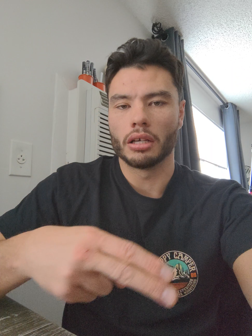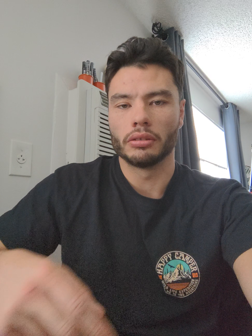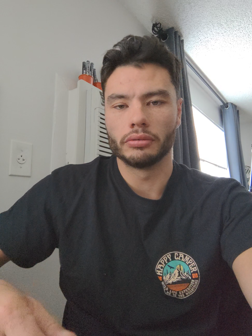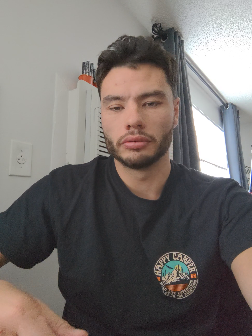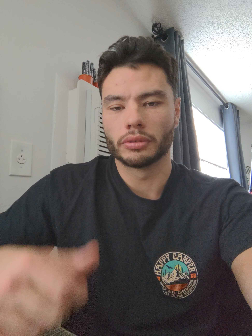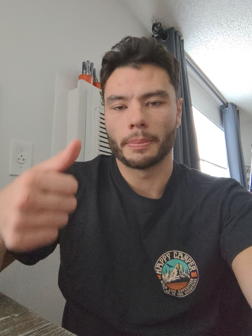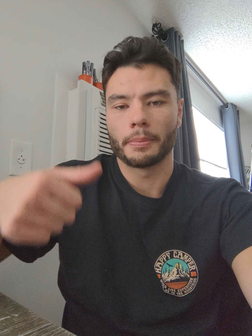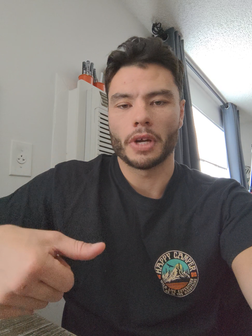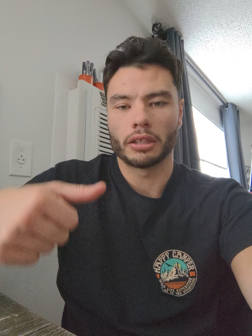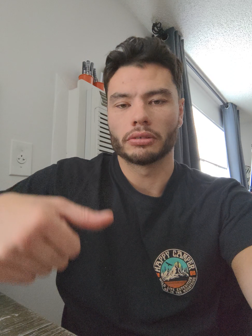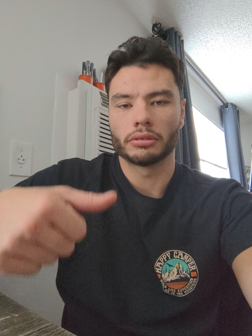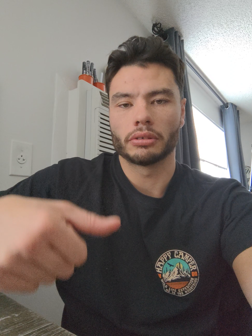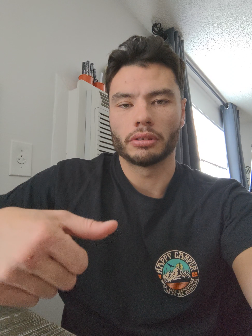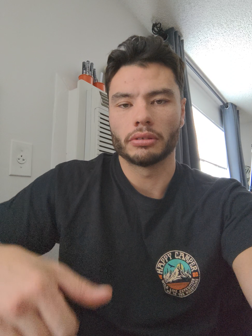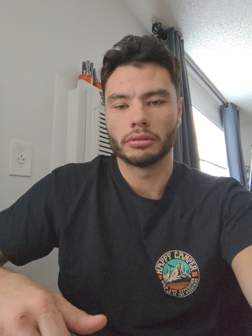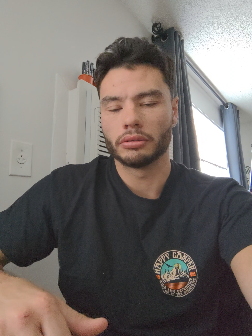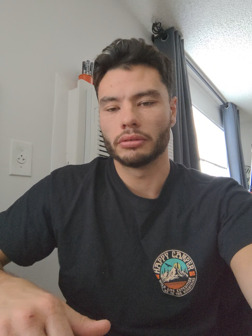puzzle